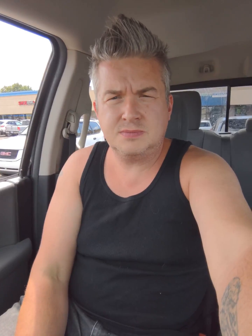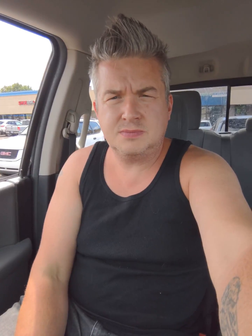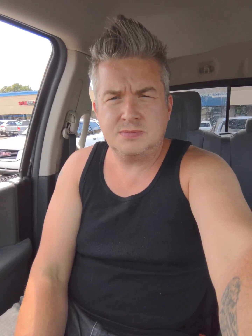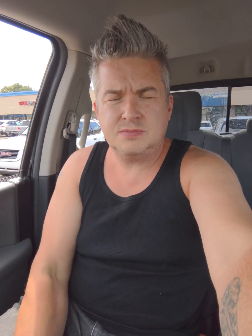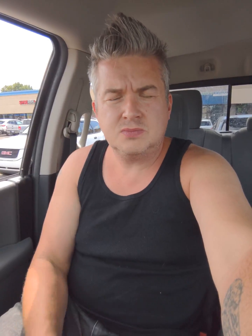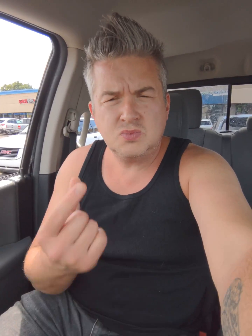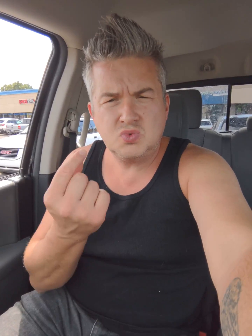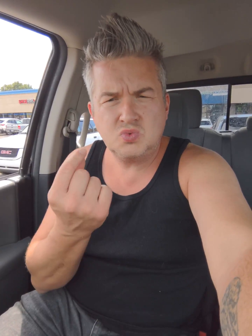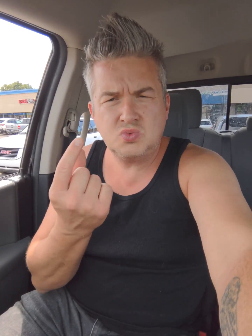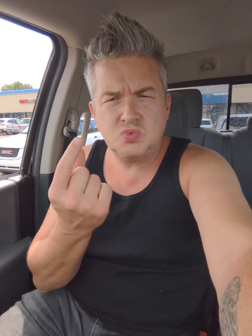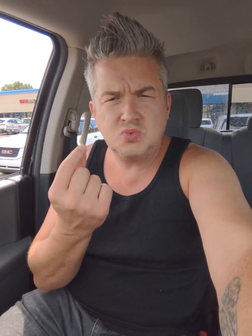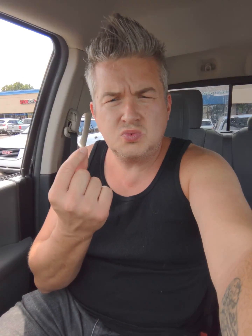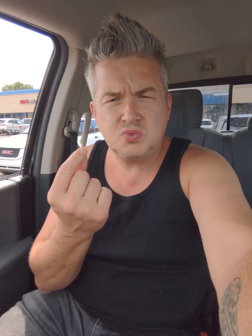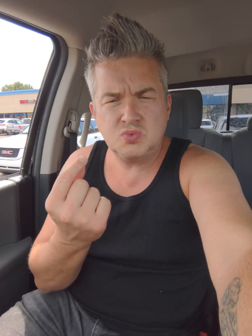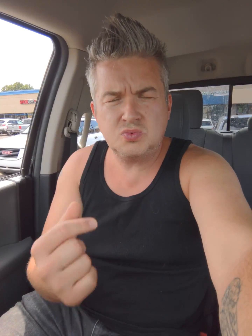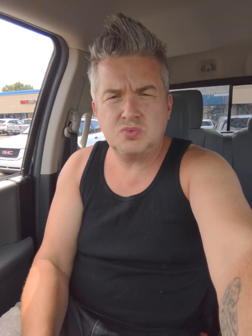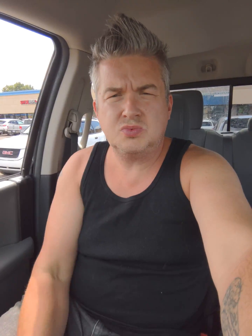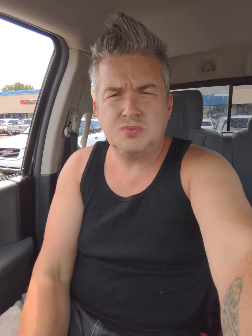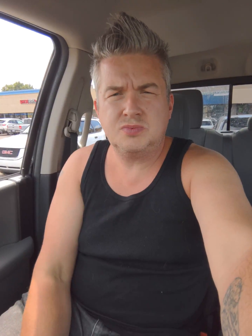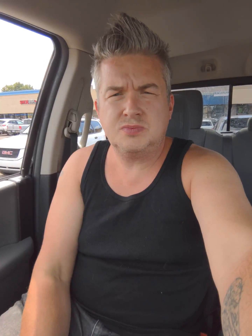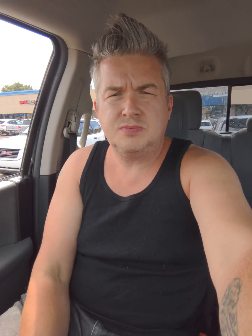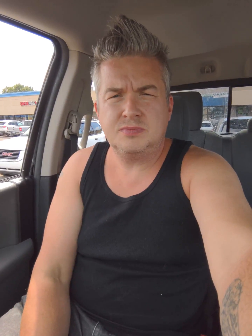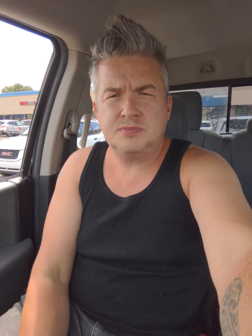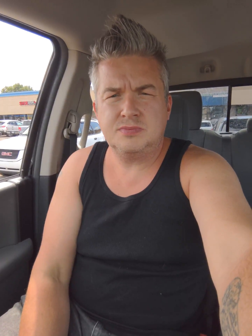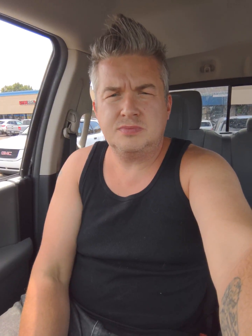do